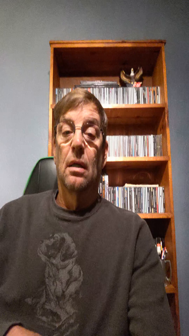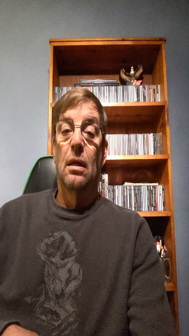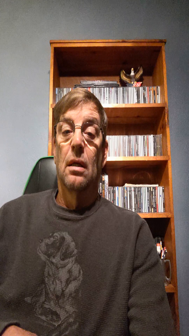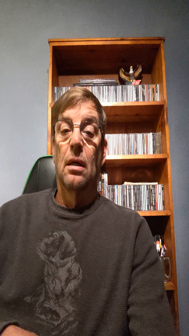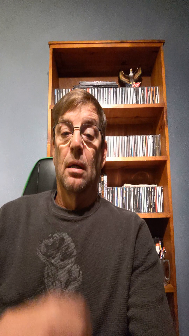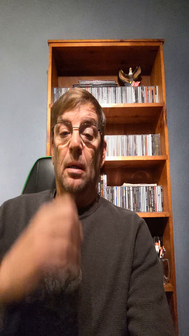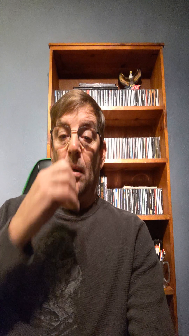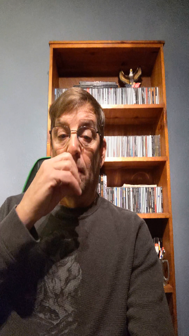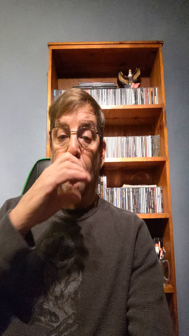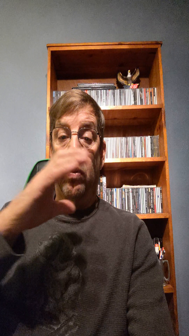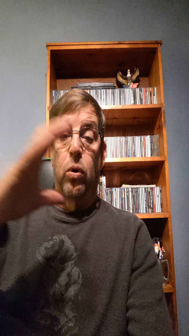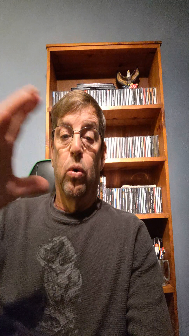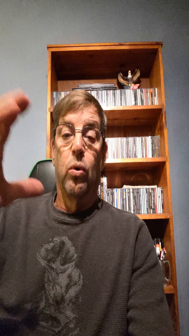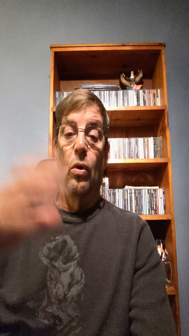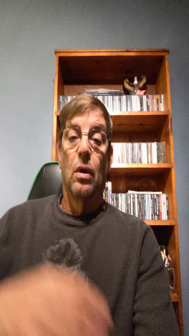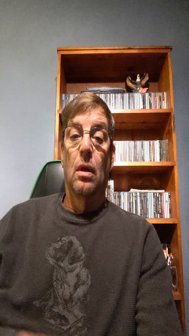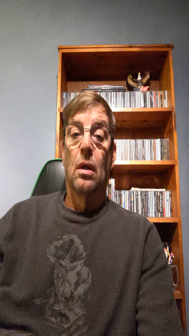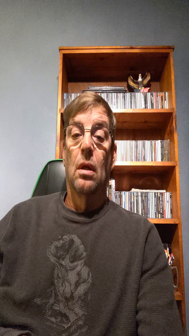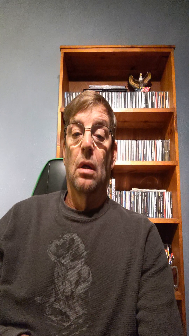balloon